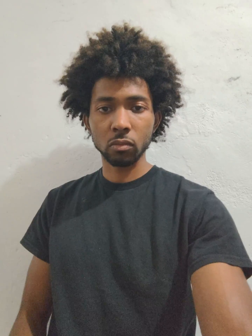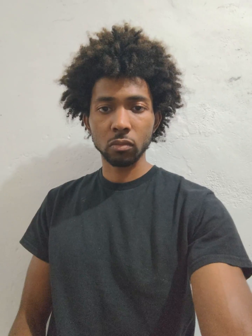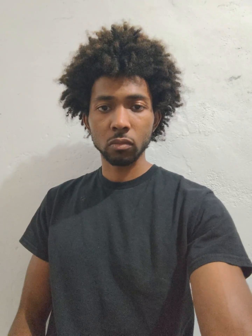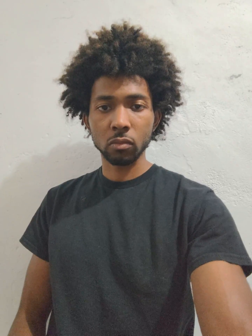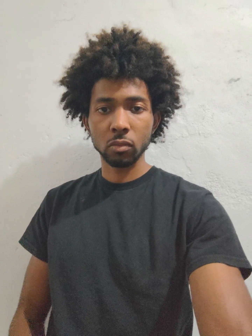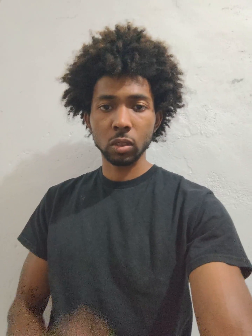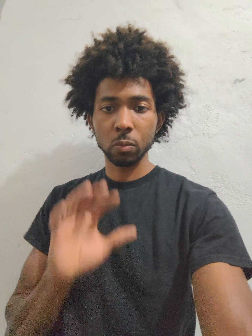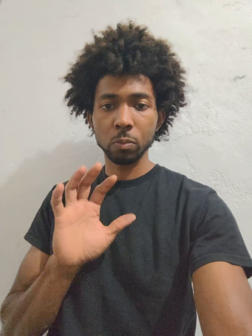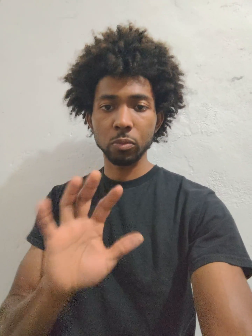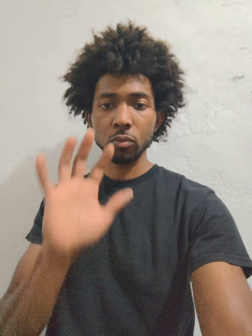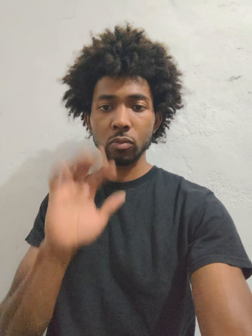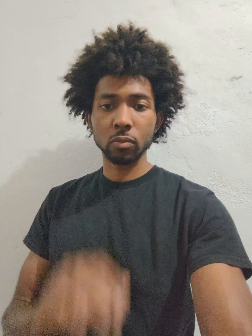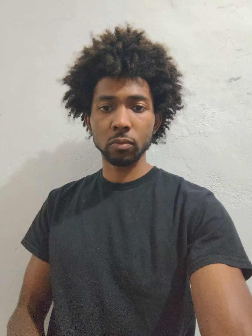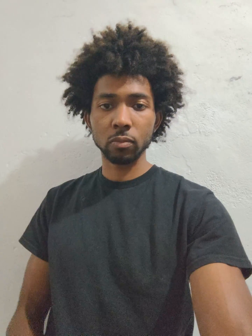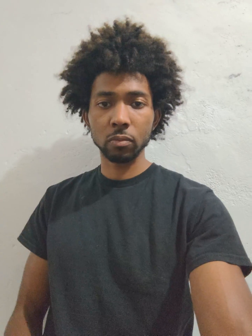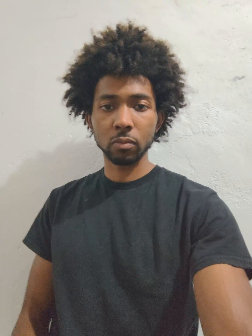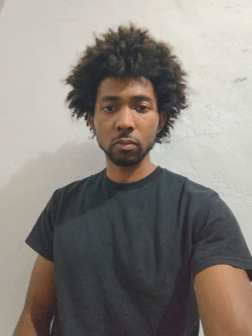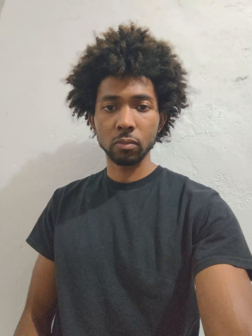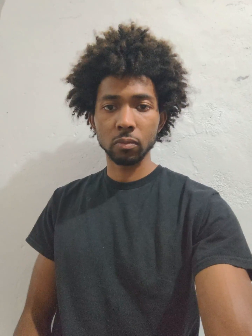push